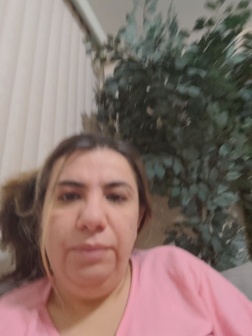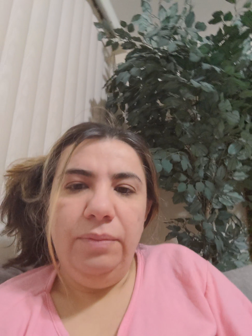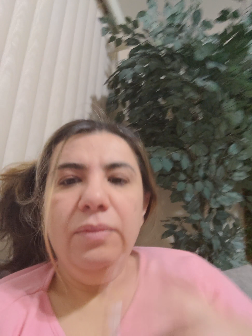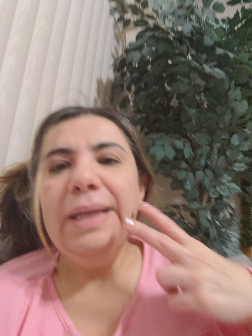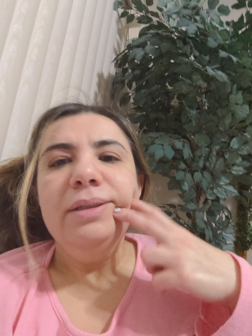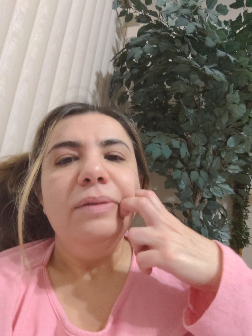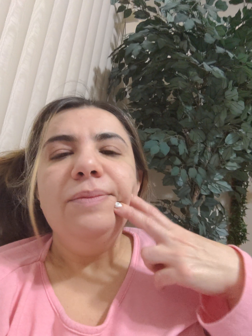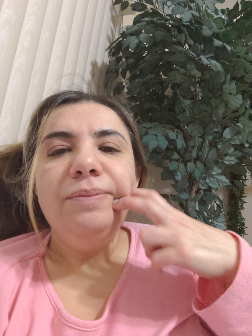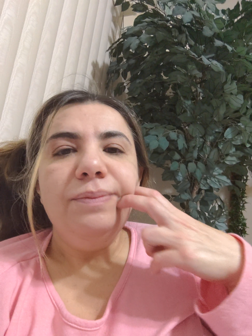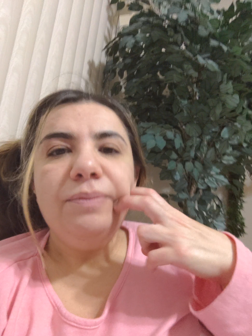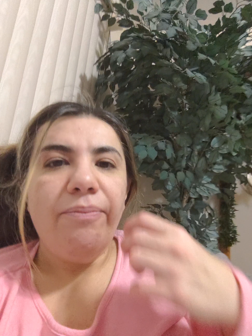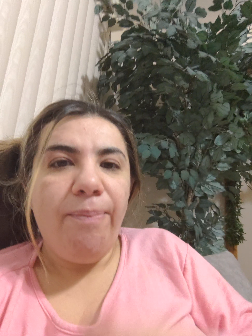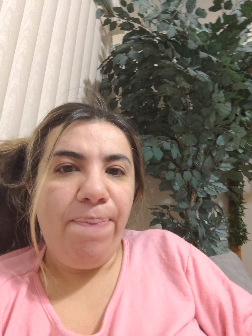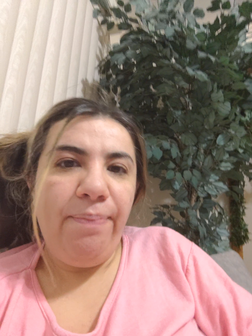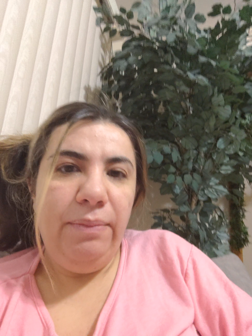gum